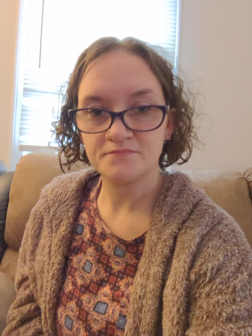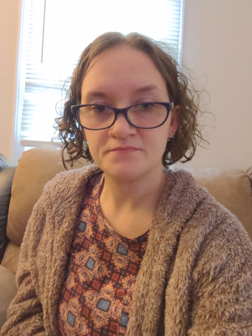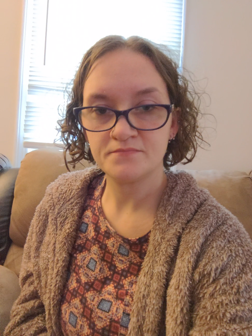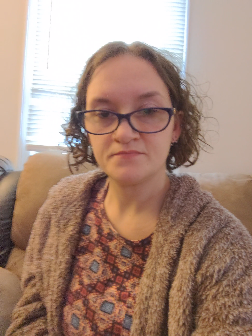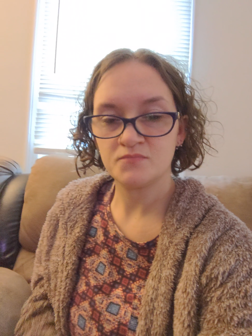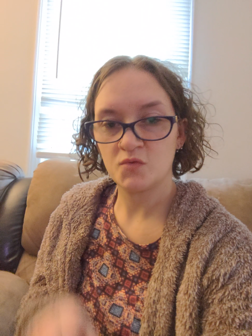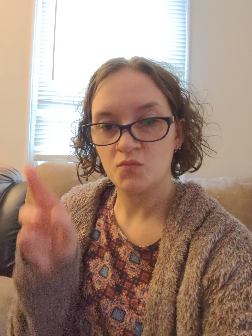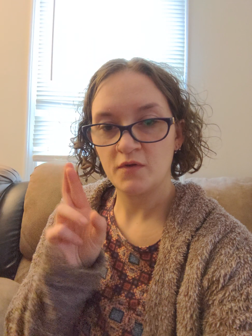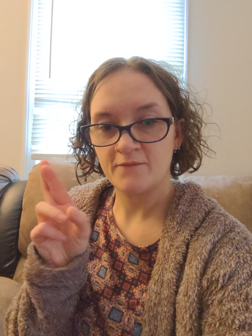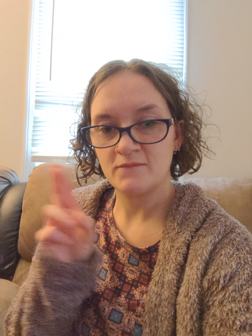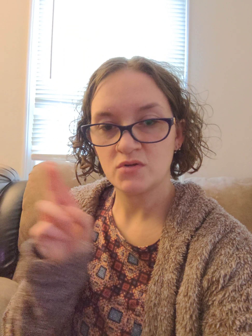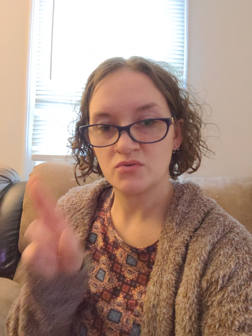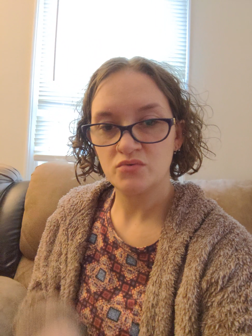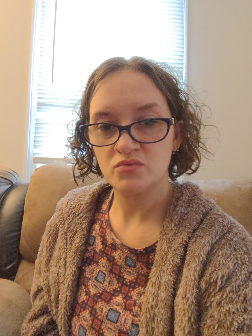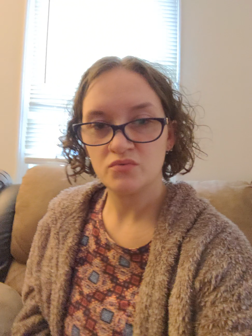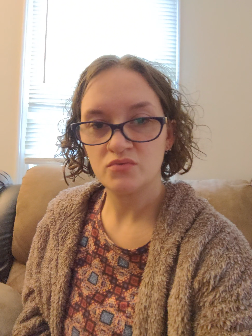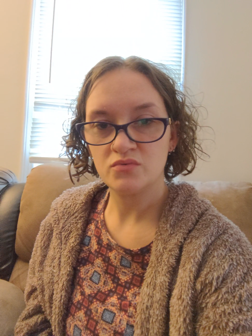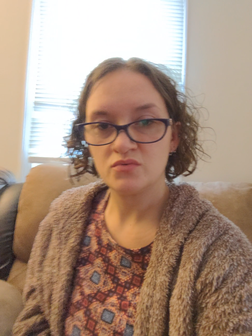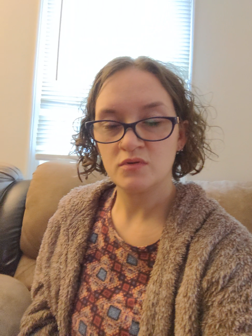refrigerator